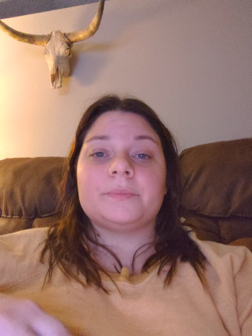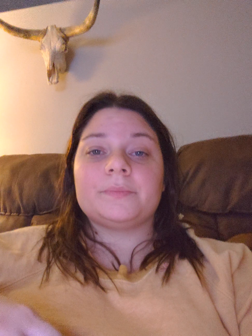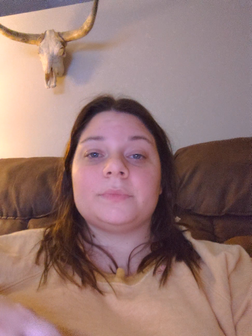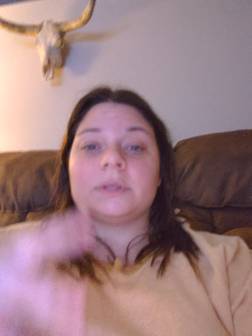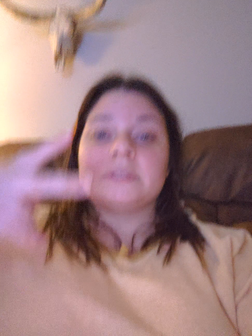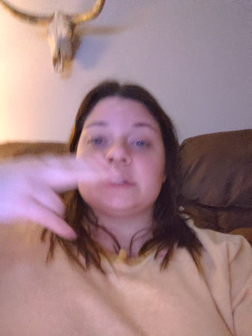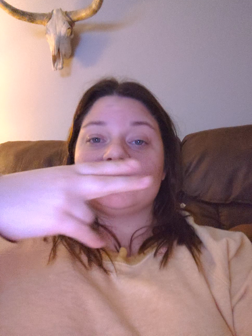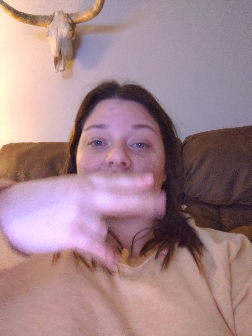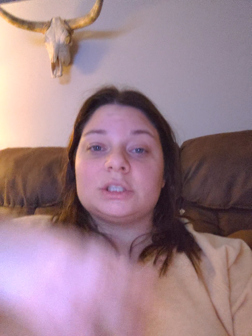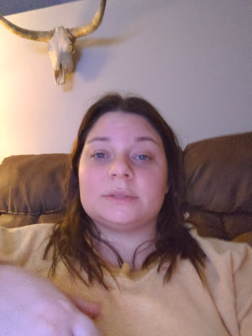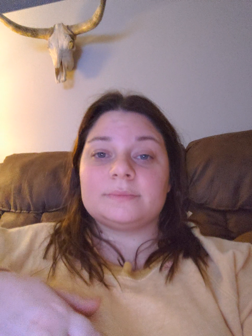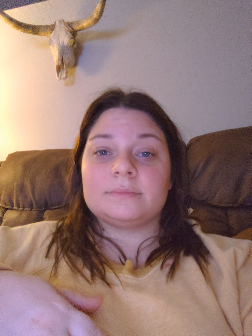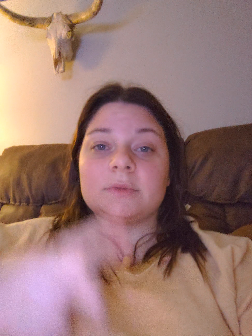scissors